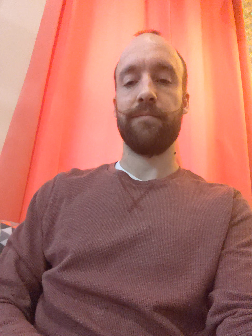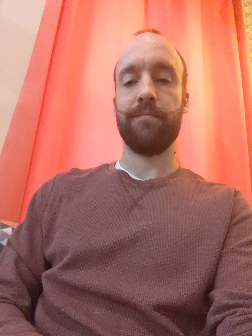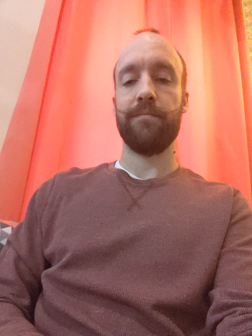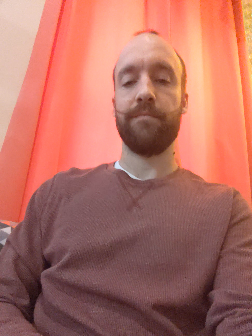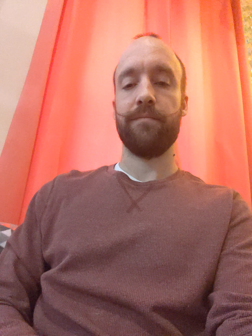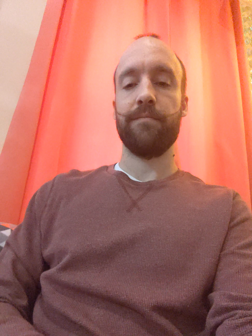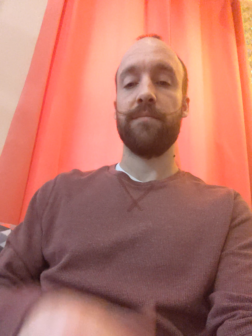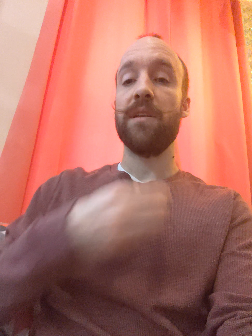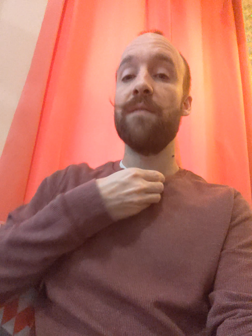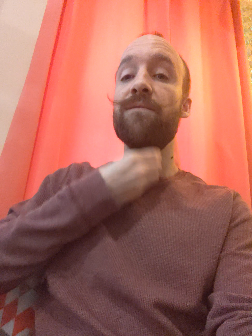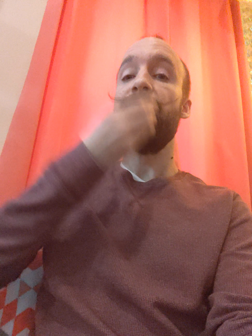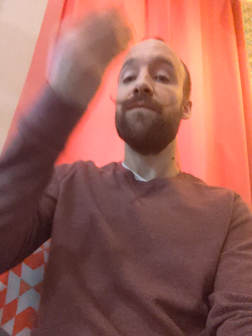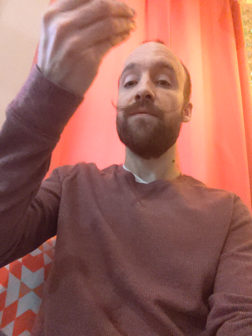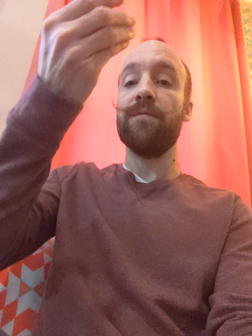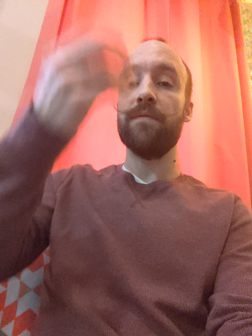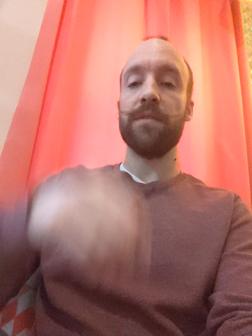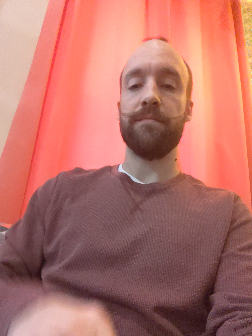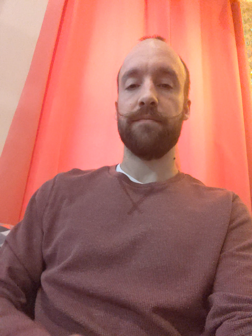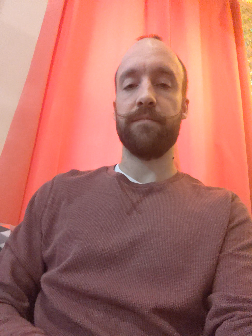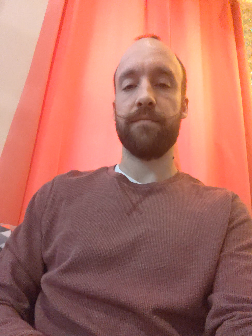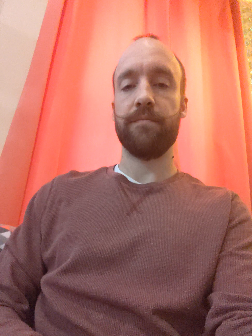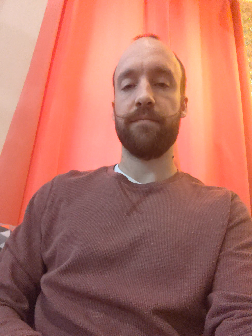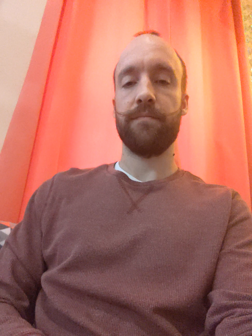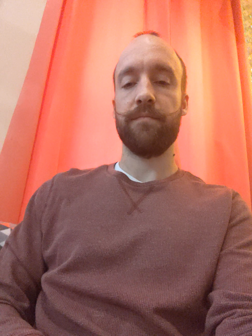giraffe